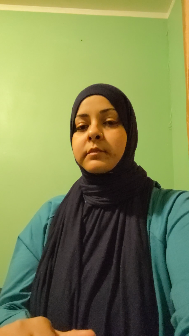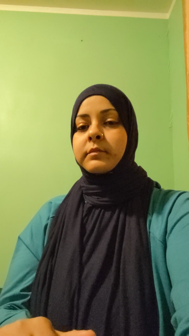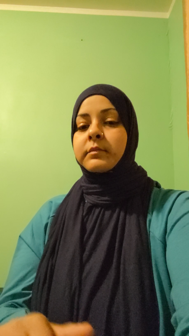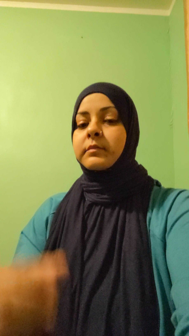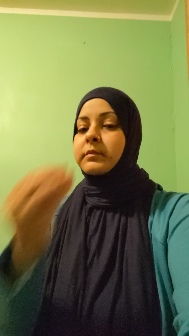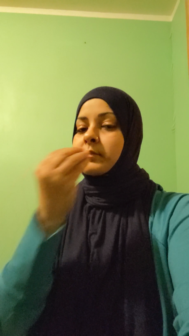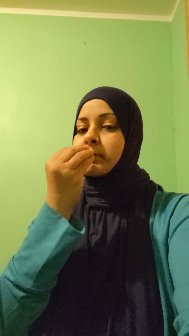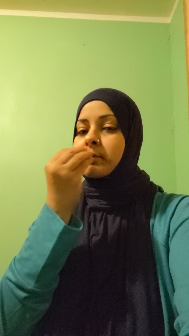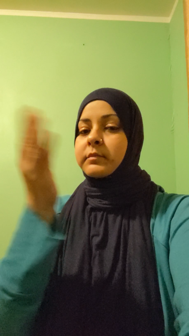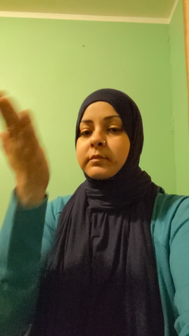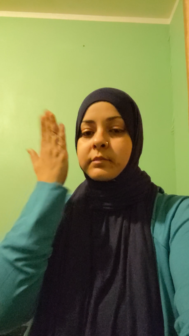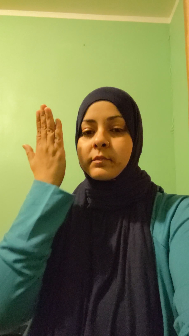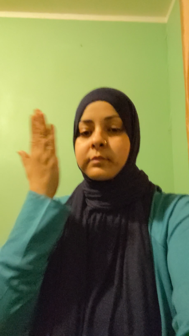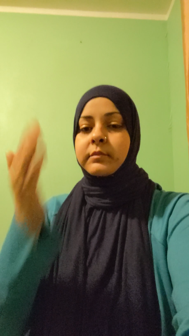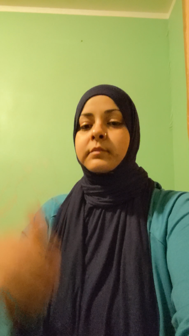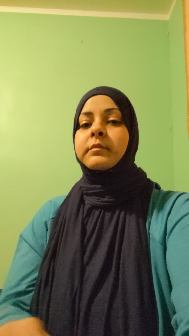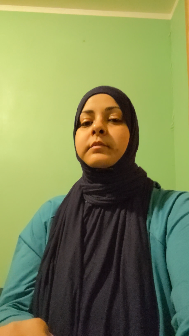breakfast